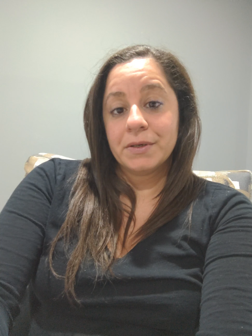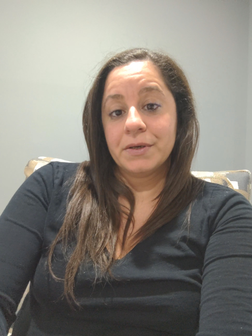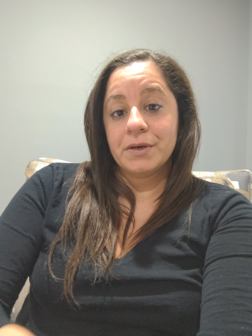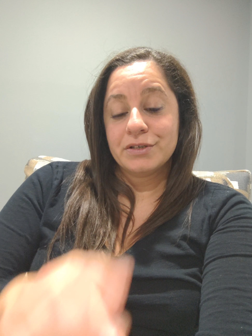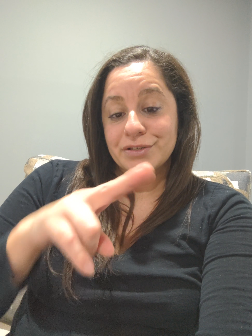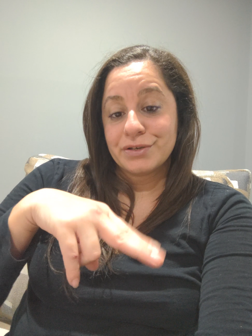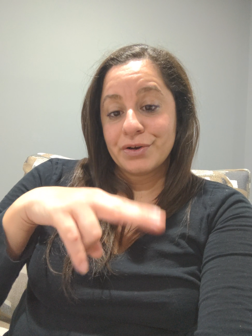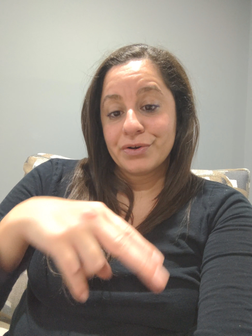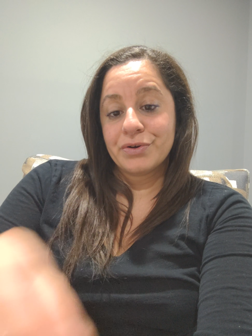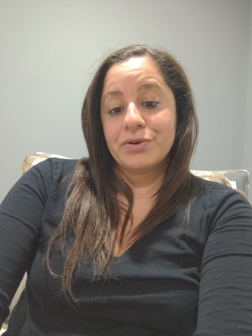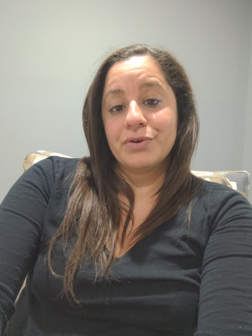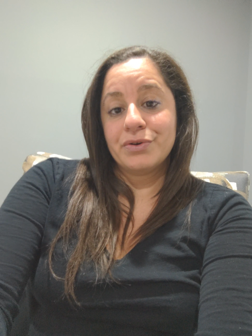chair